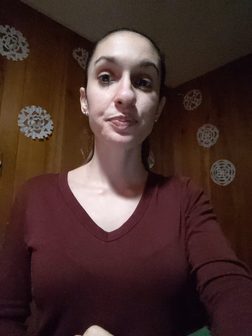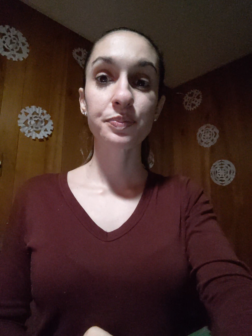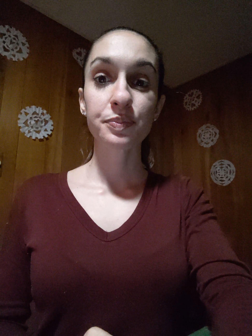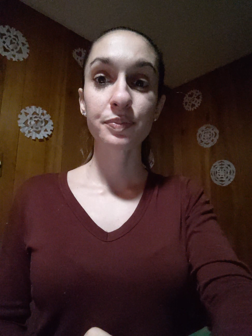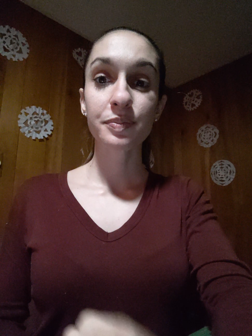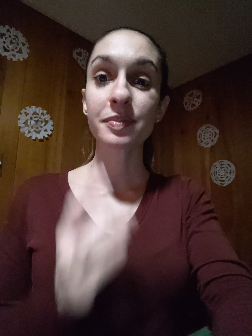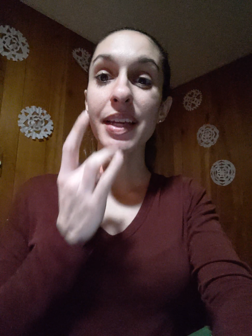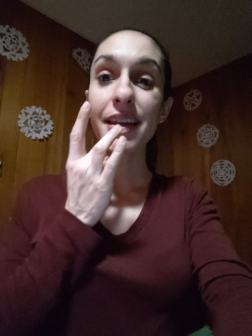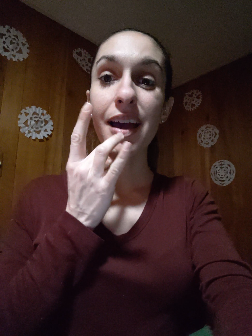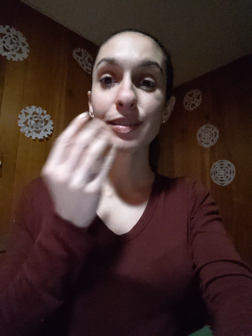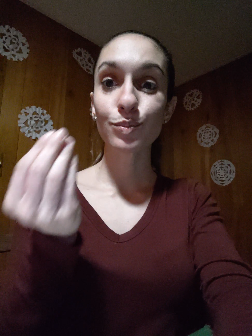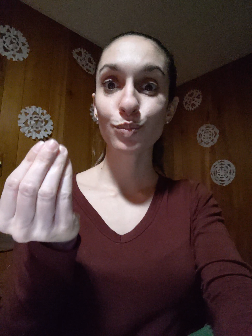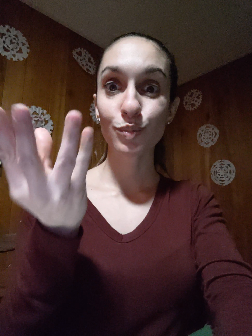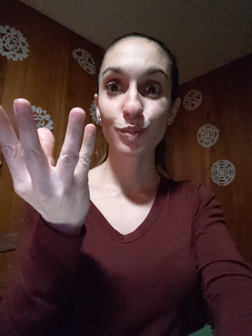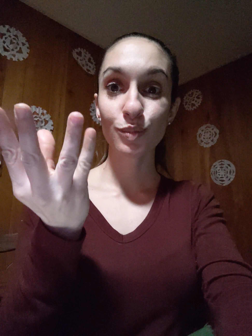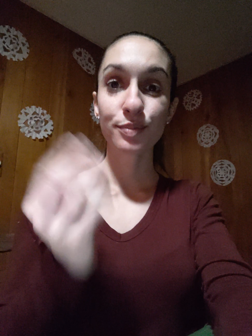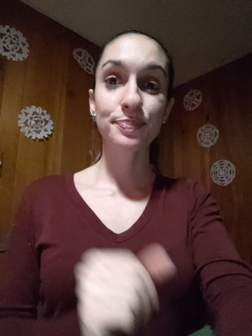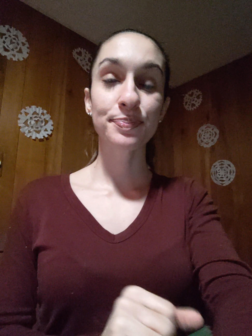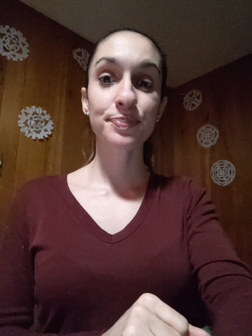lamp